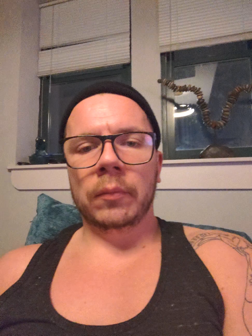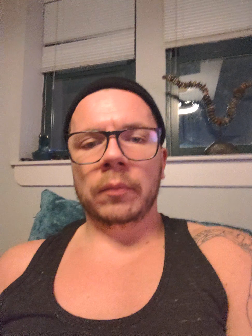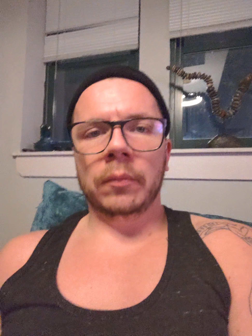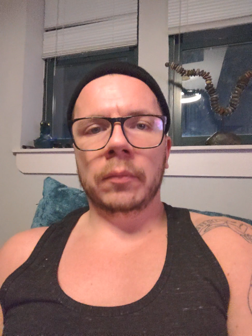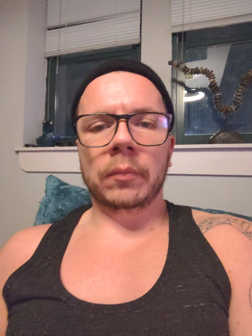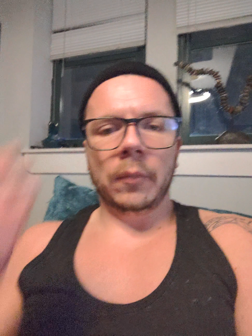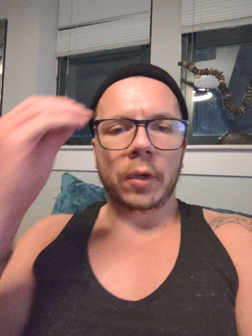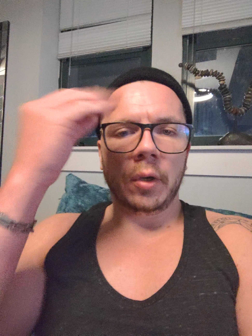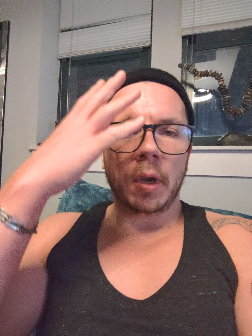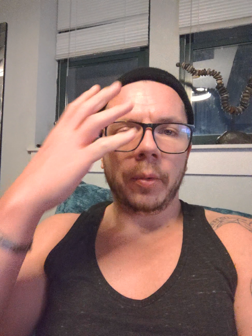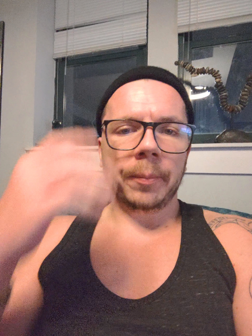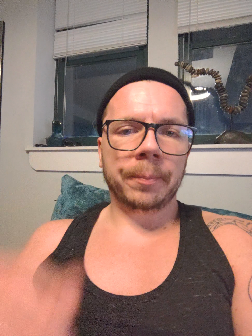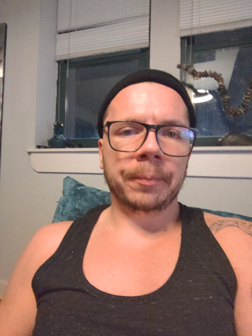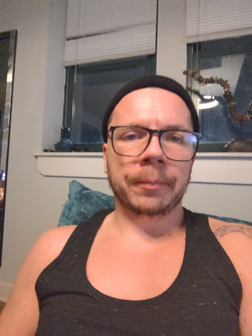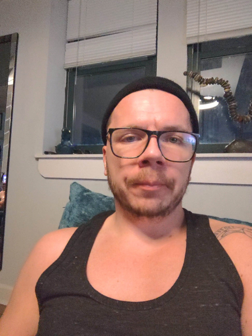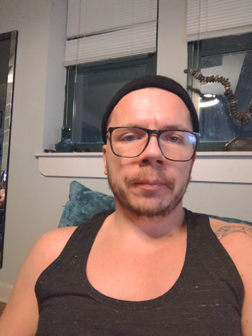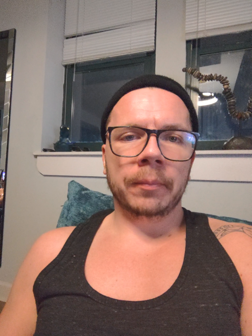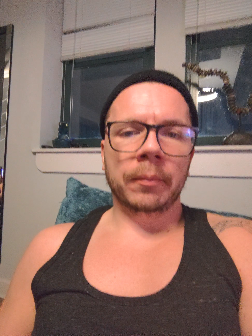shower